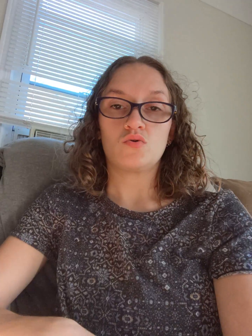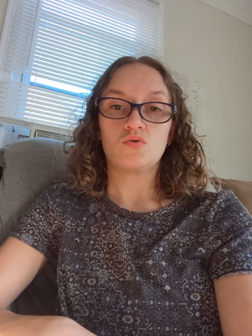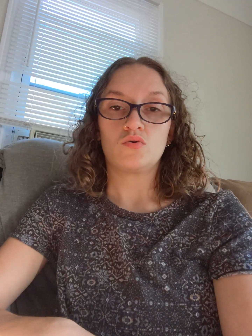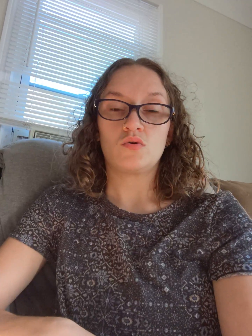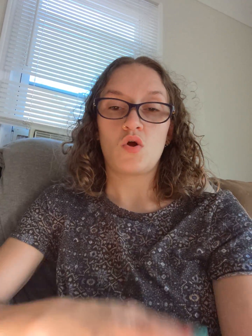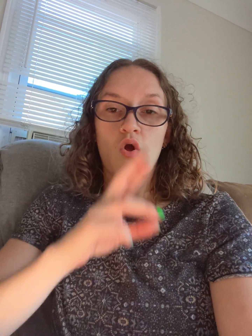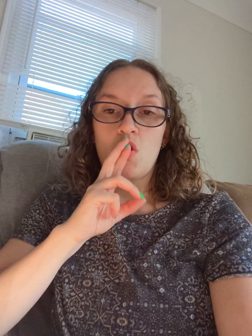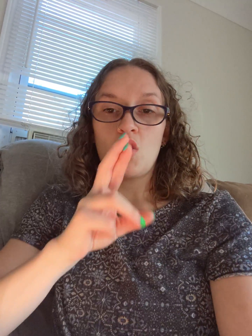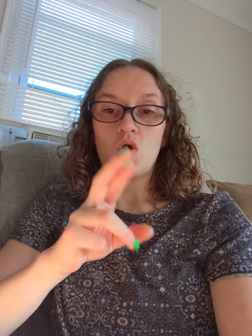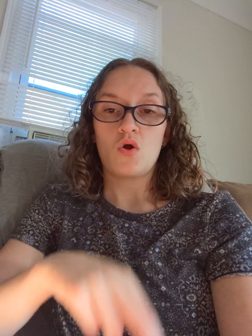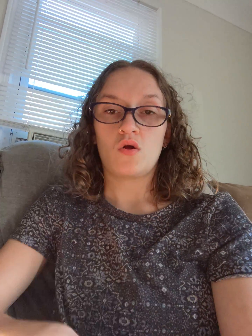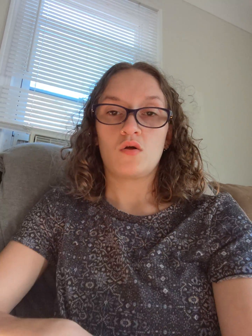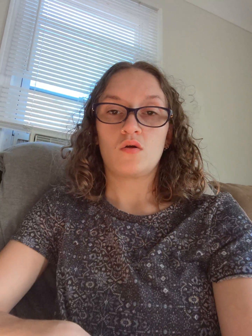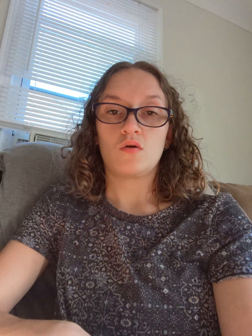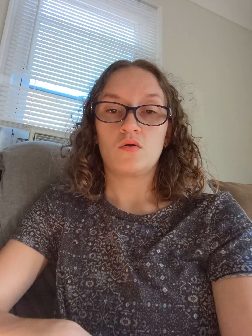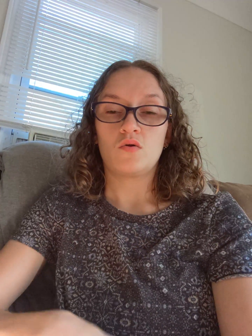are